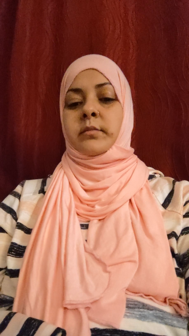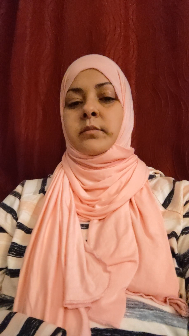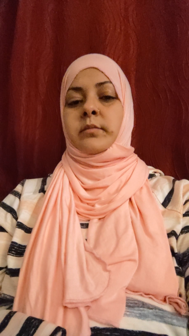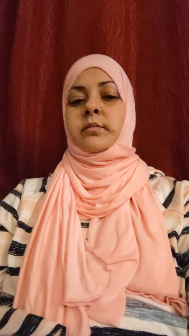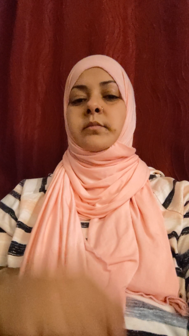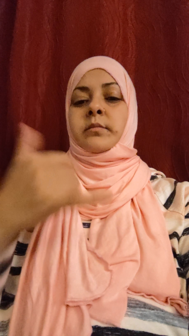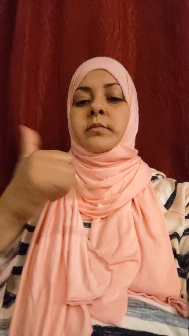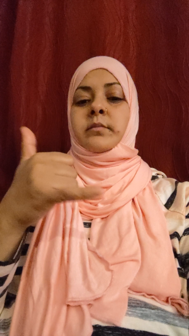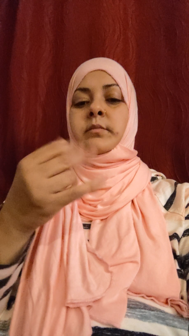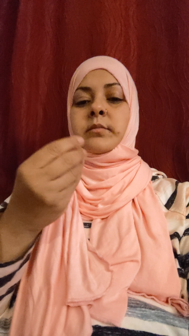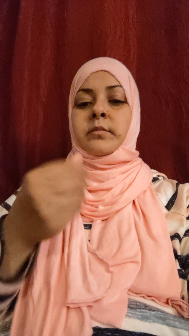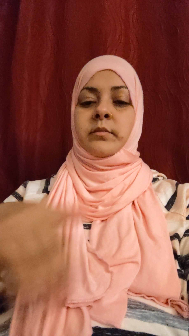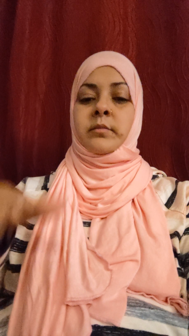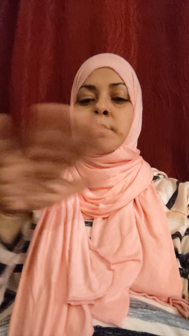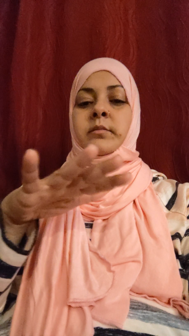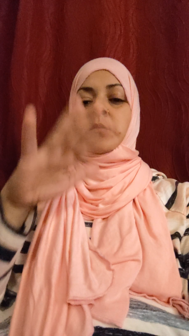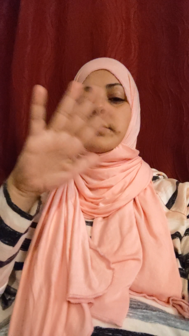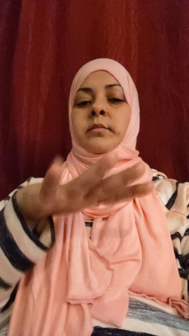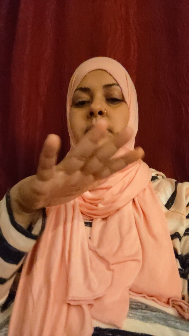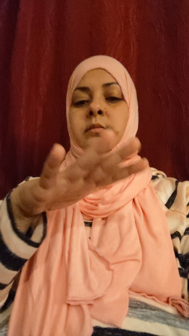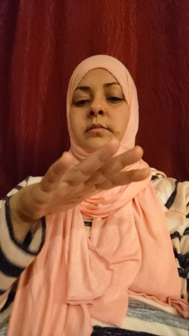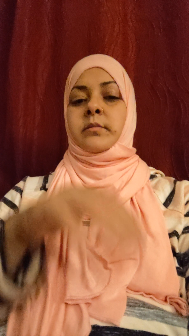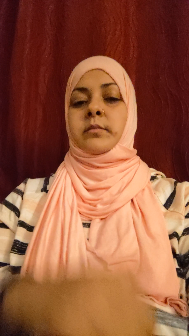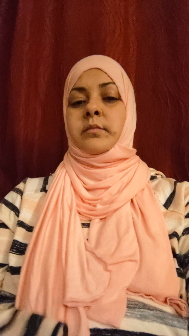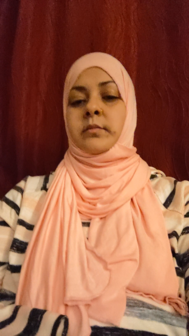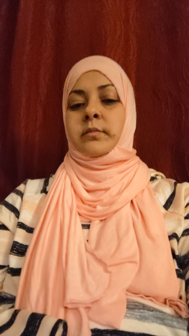playground